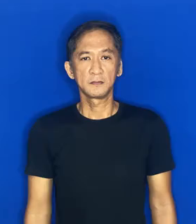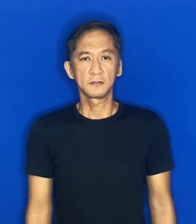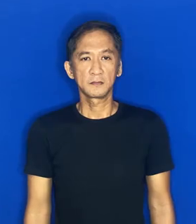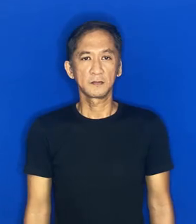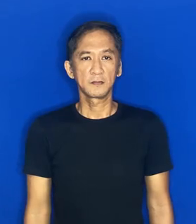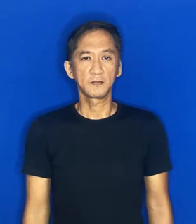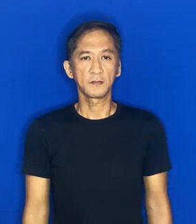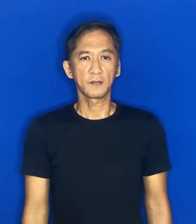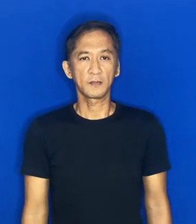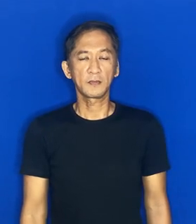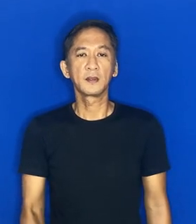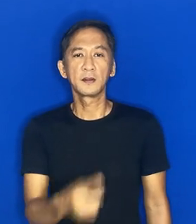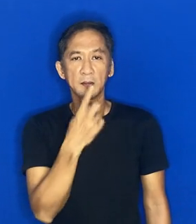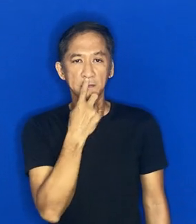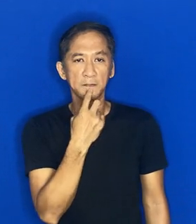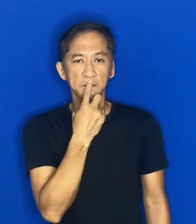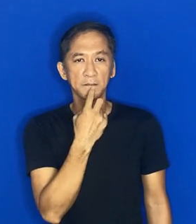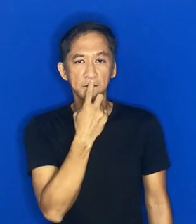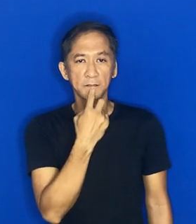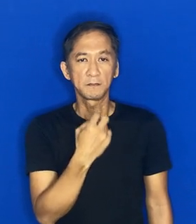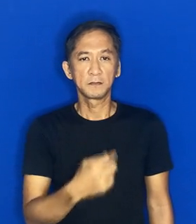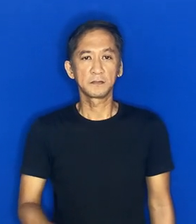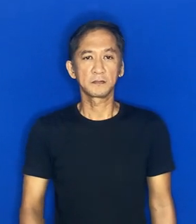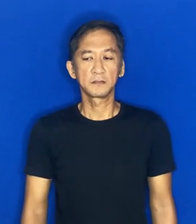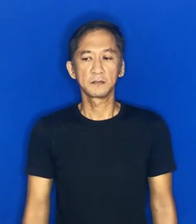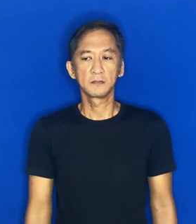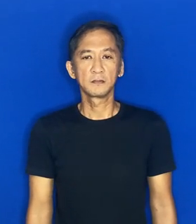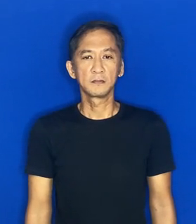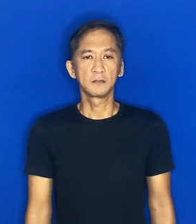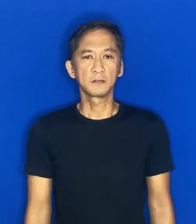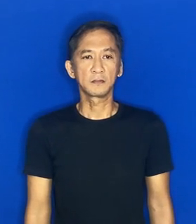red